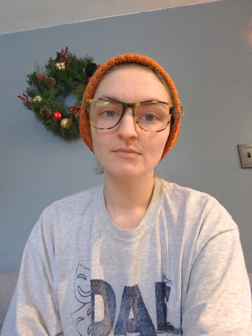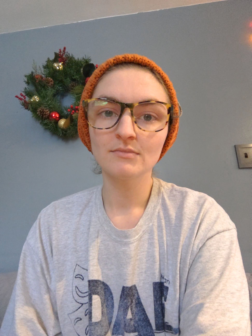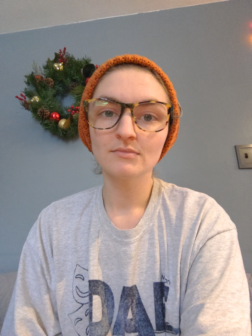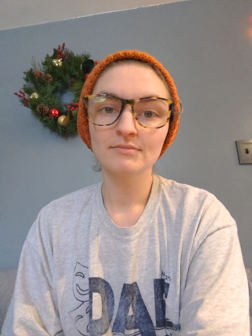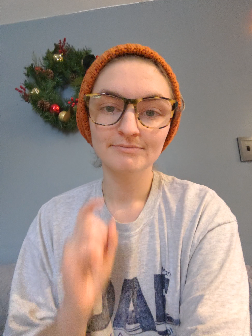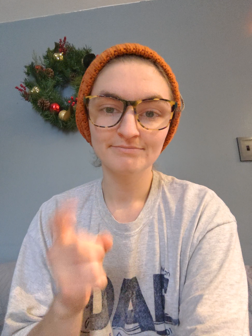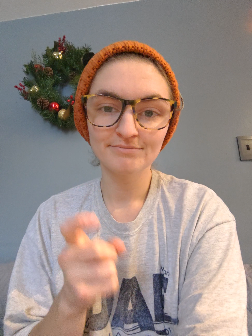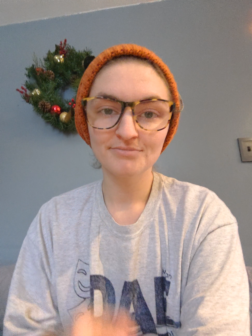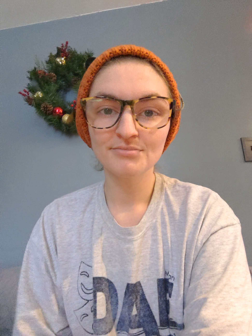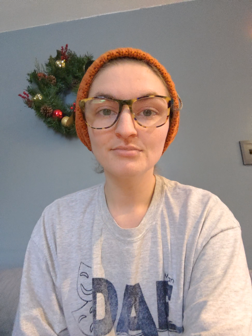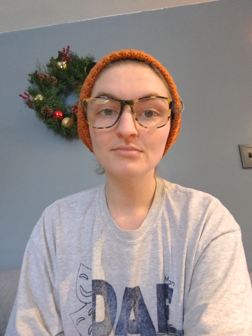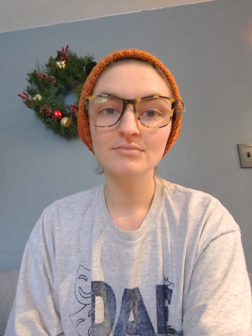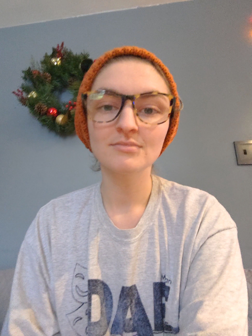gift